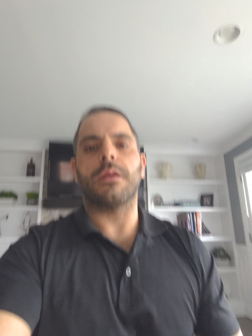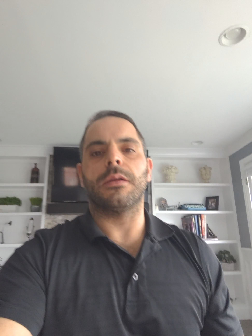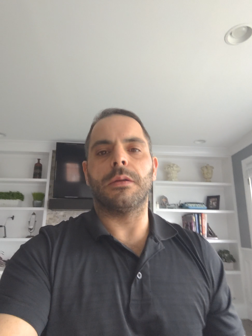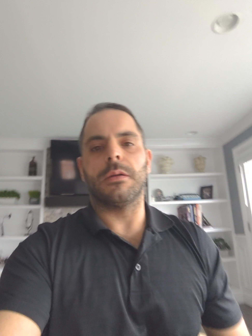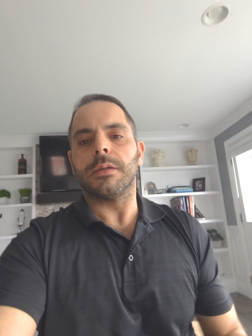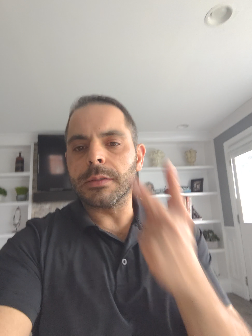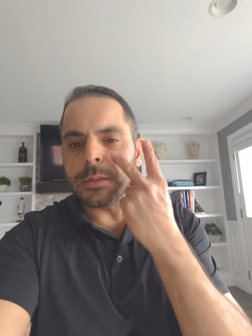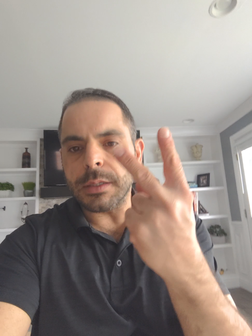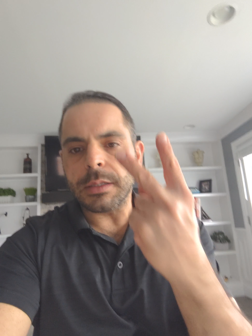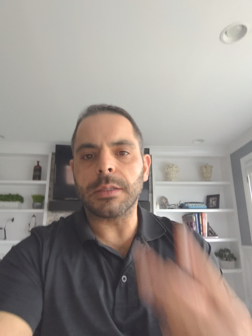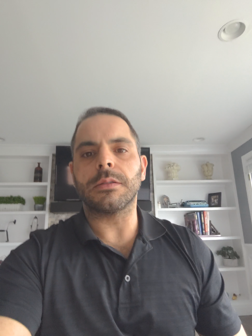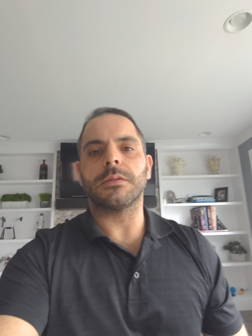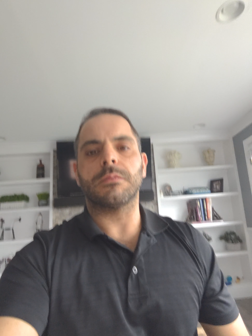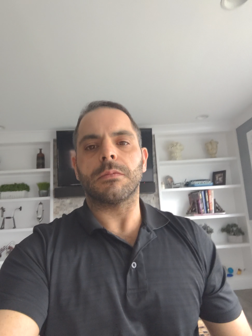see